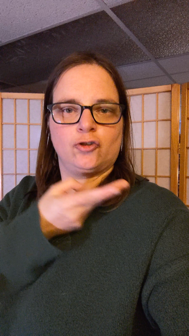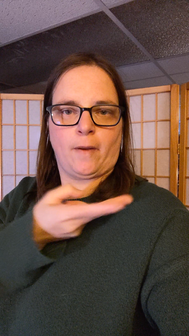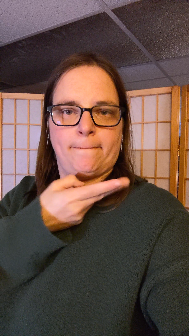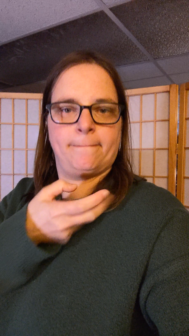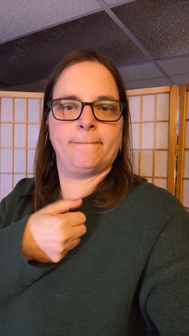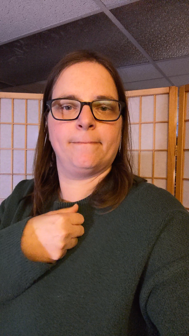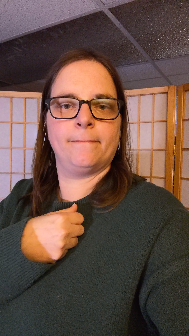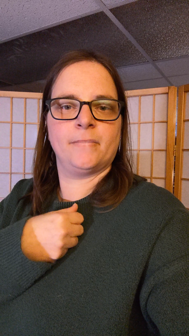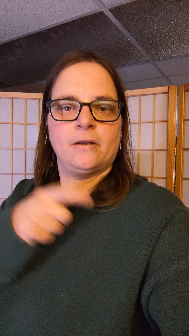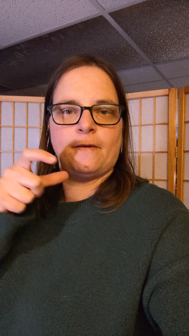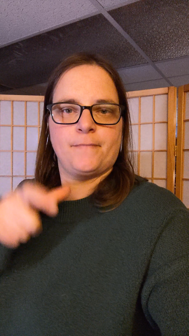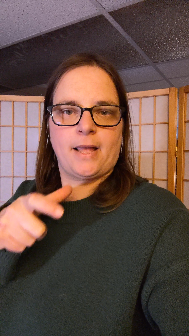plate